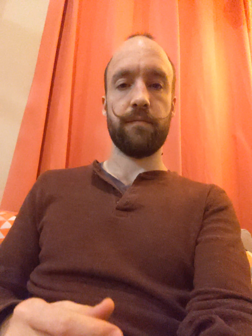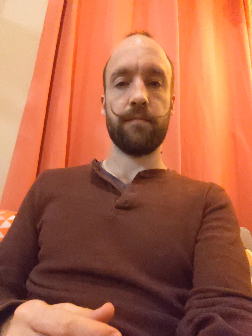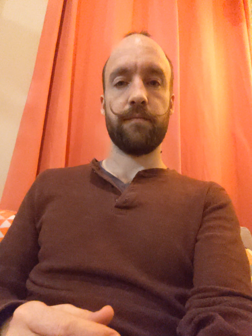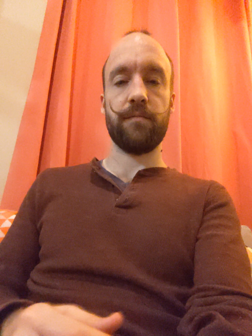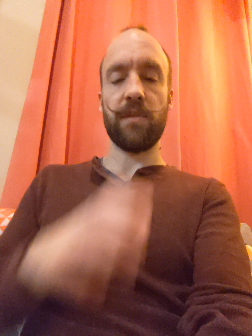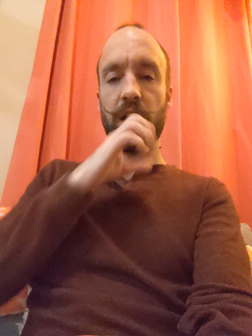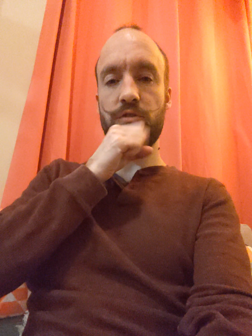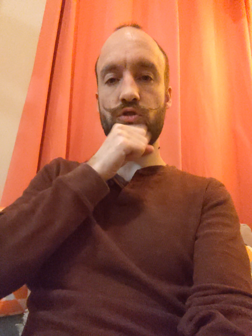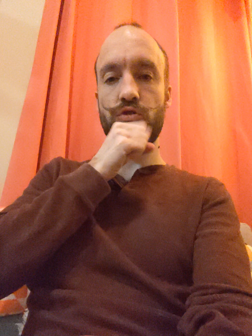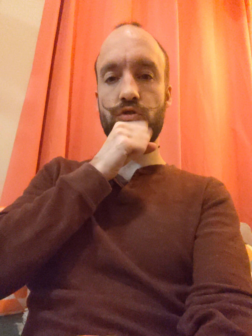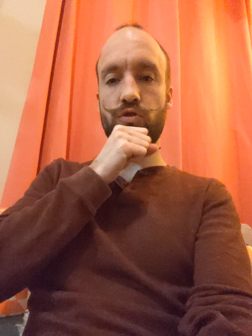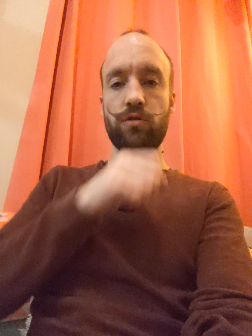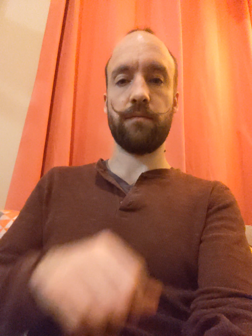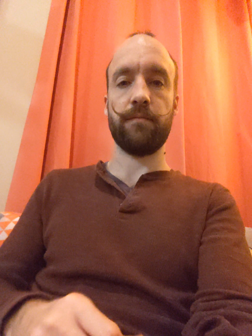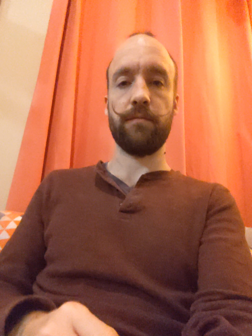orange